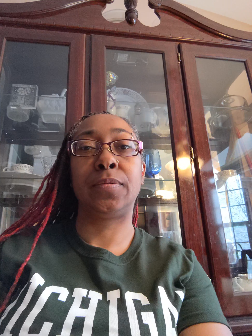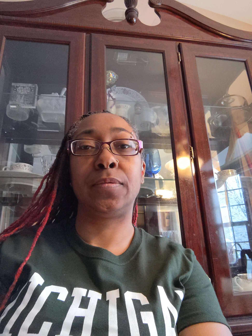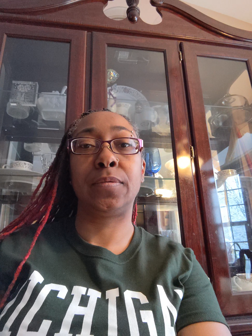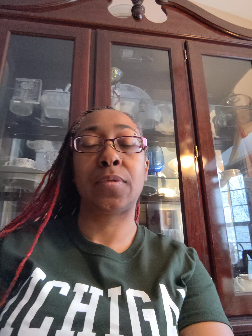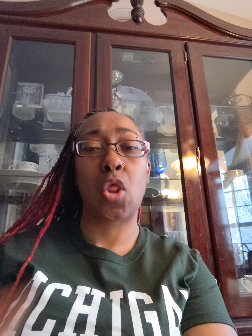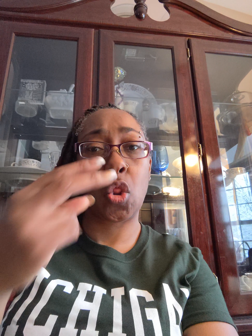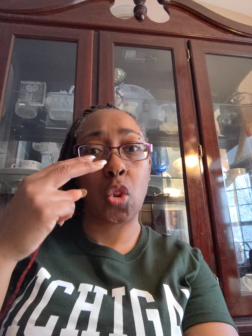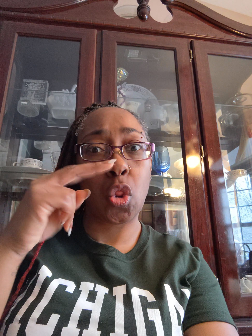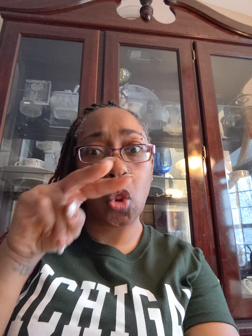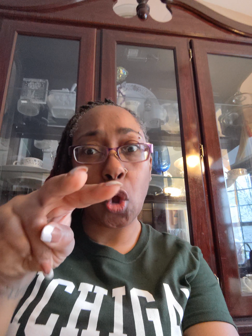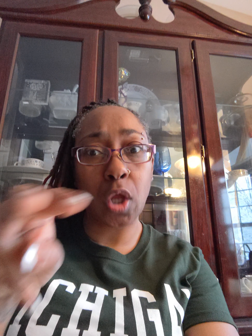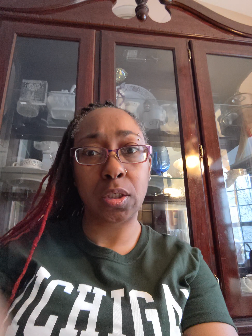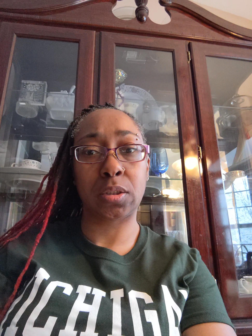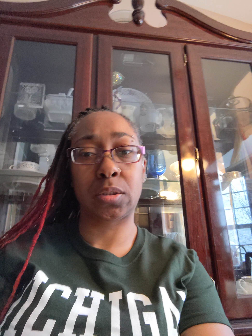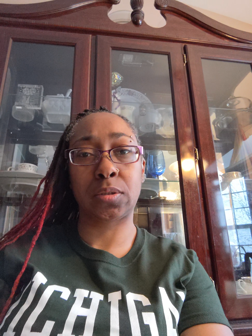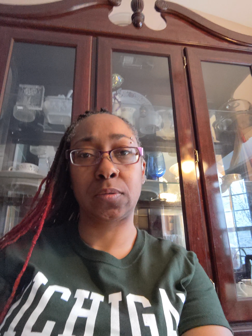look